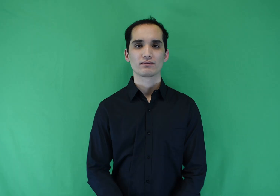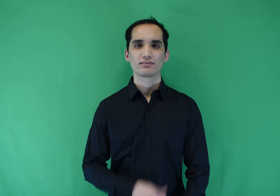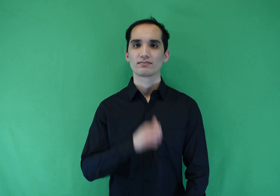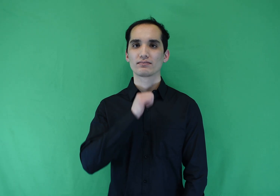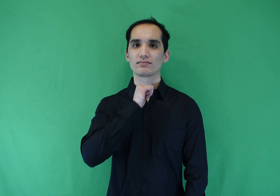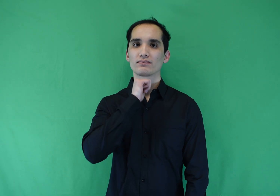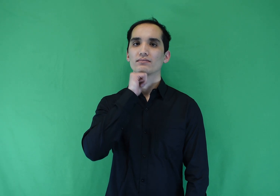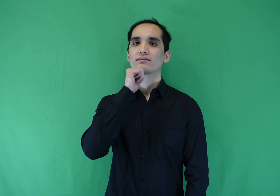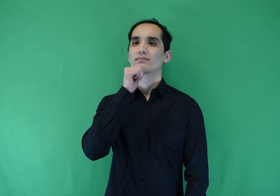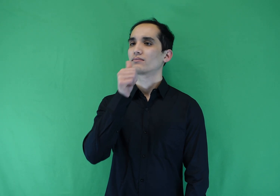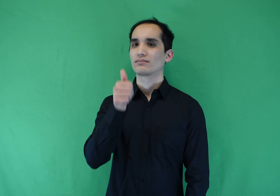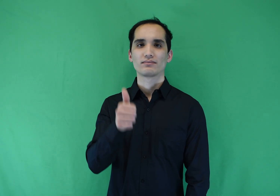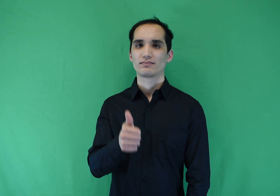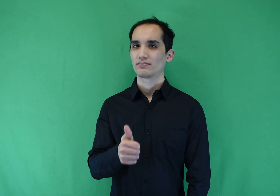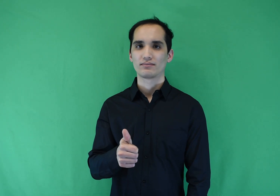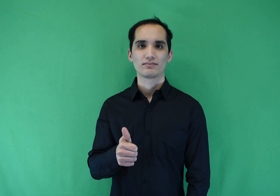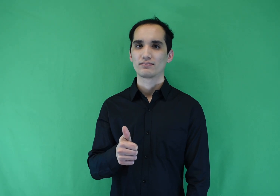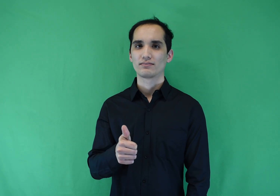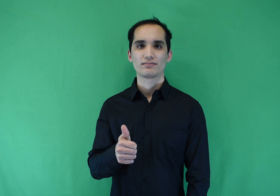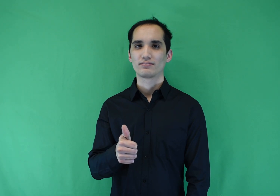no nada